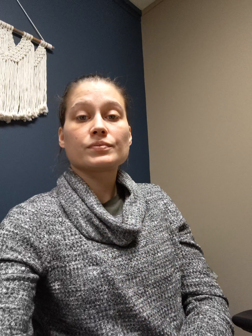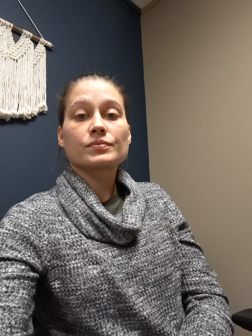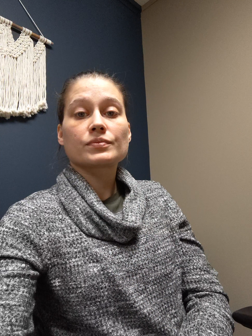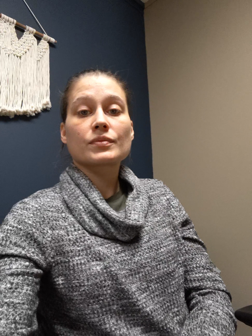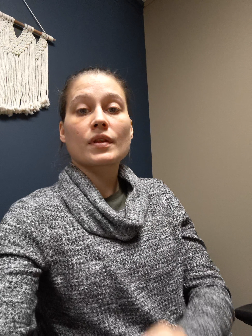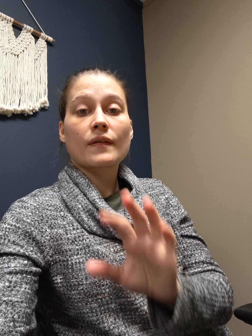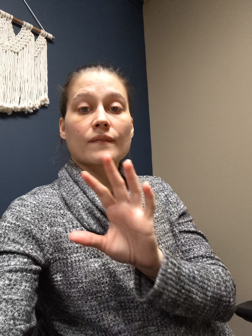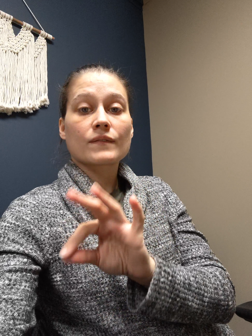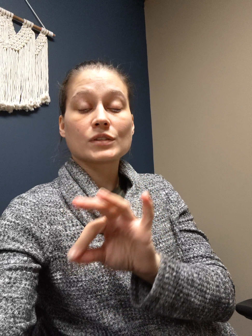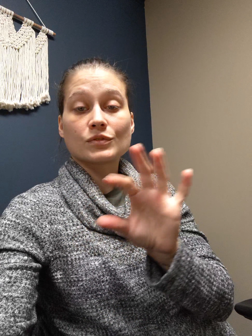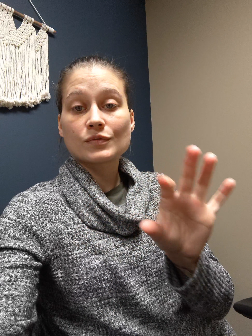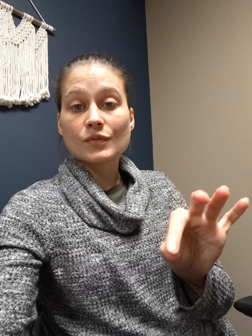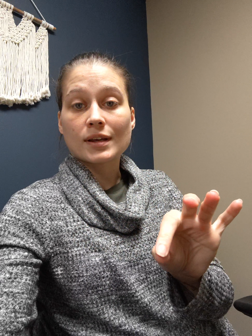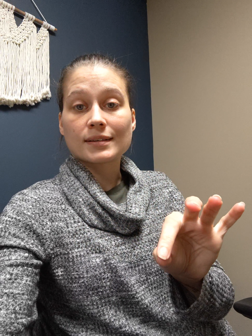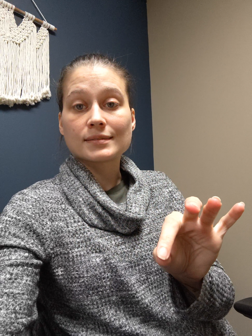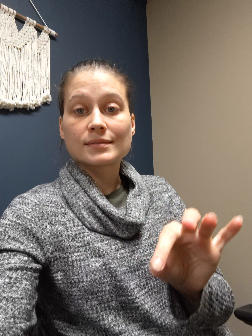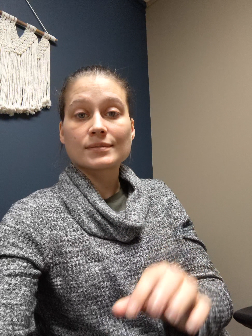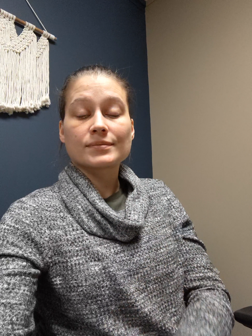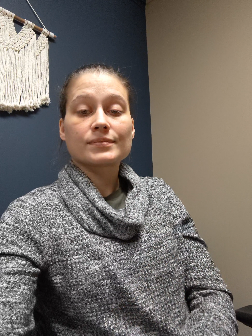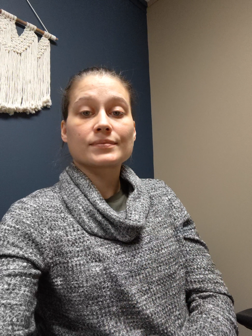french fries